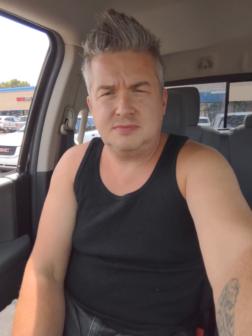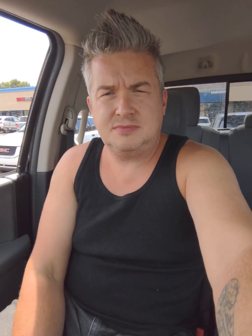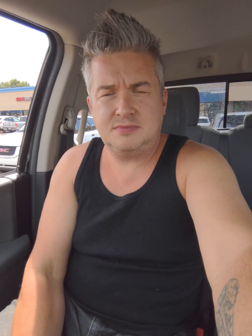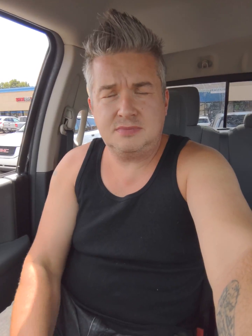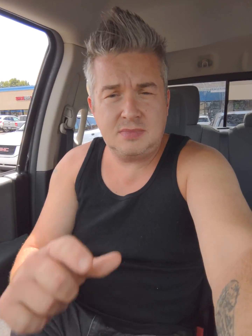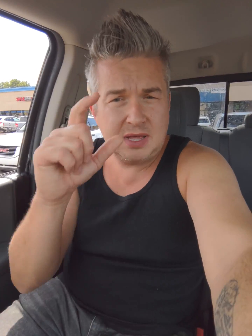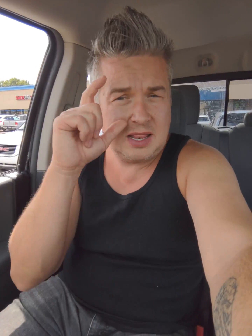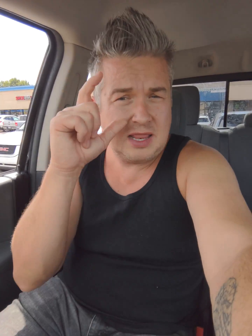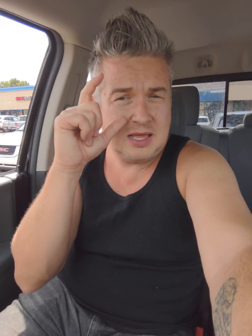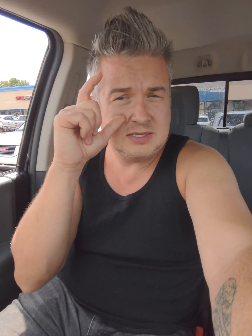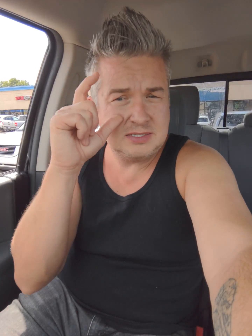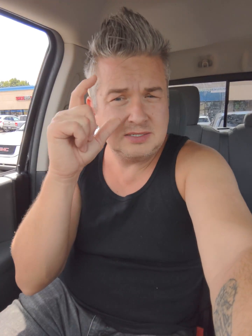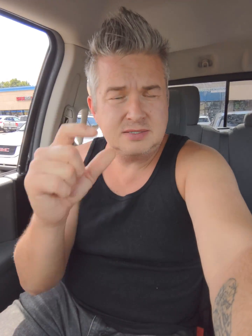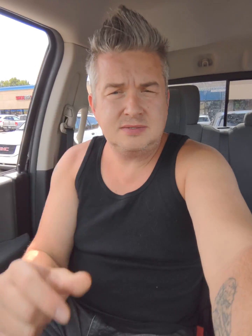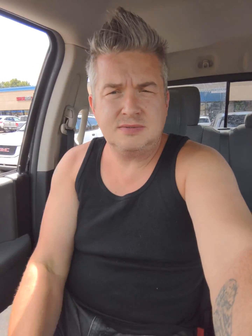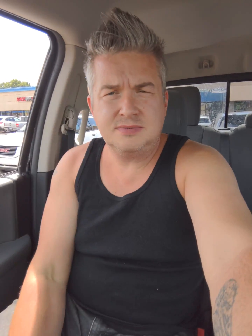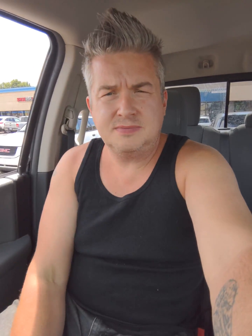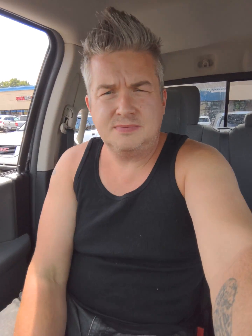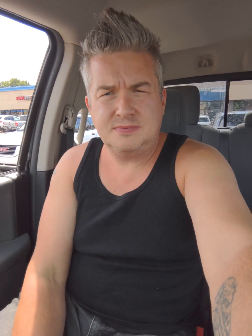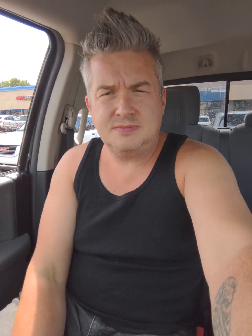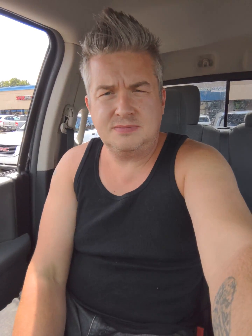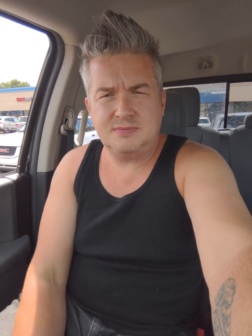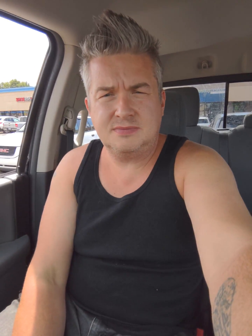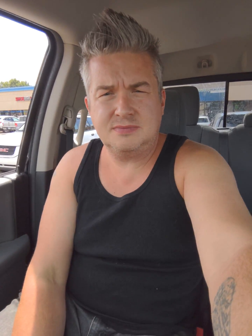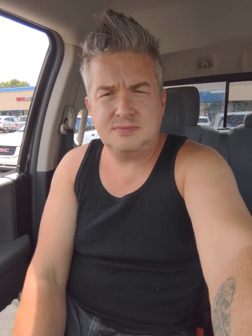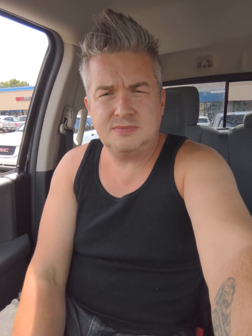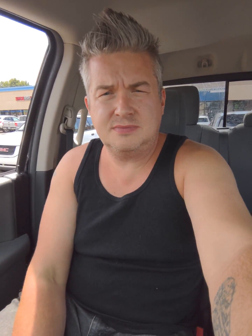glasses